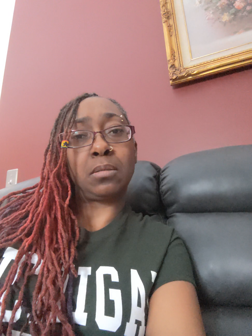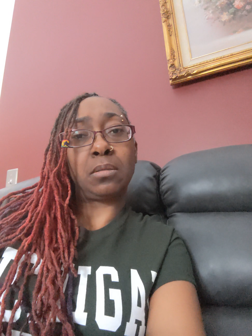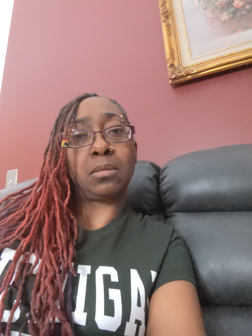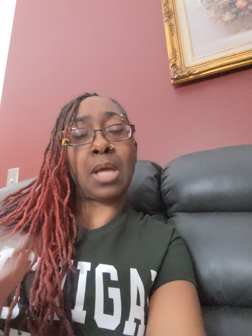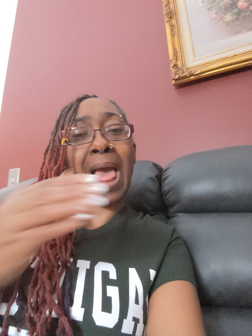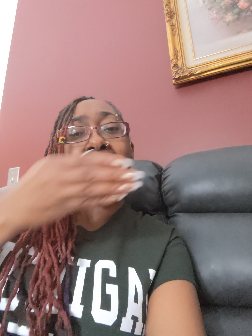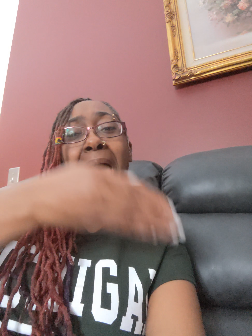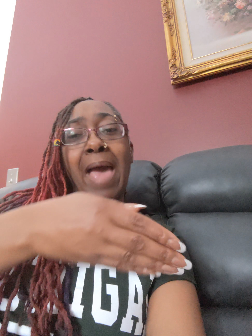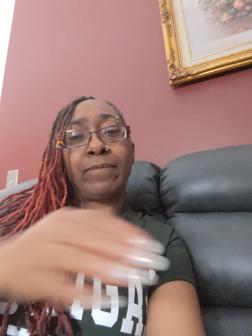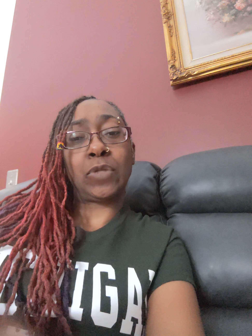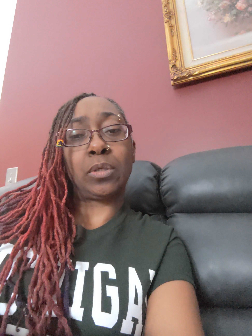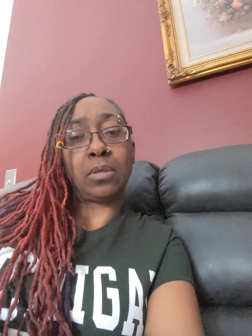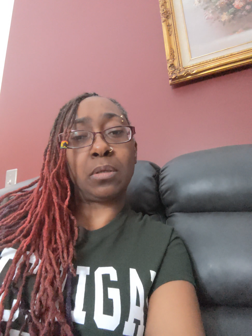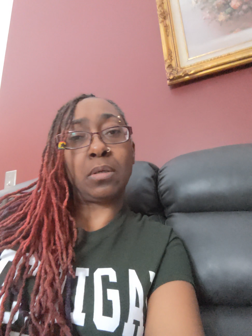after